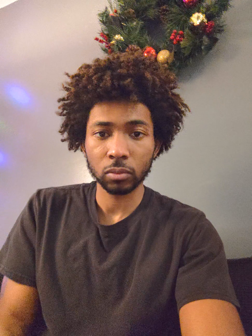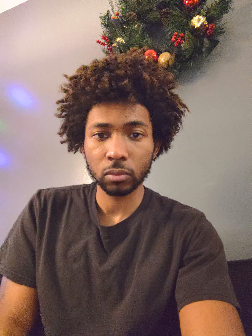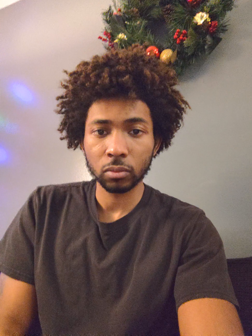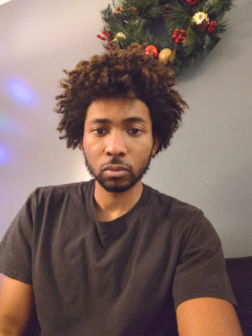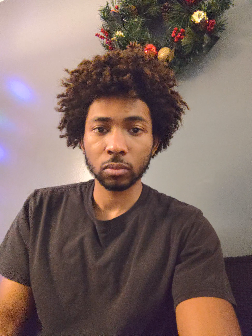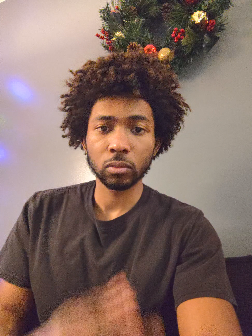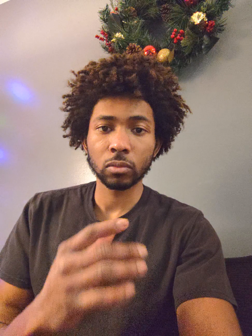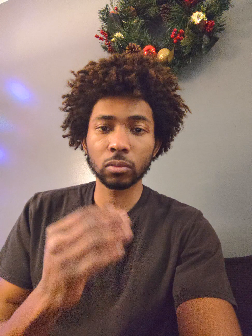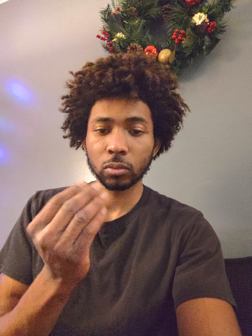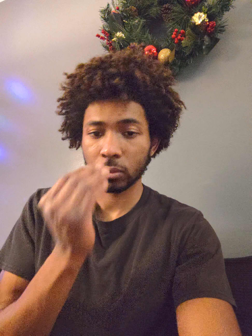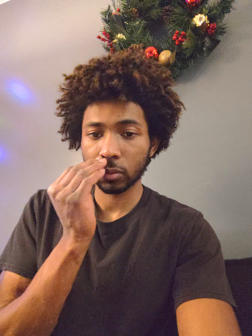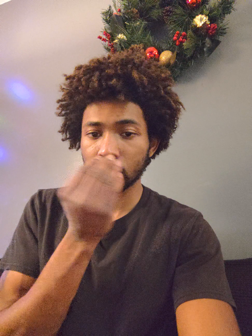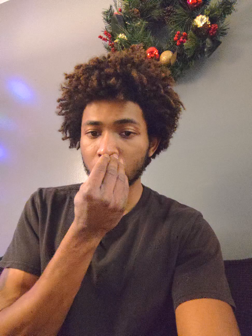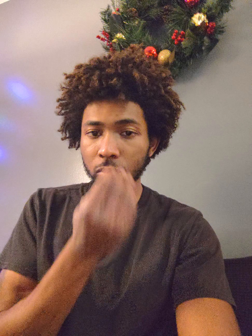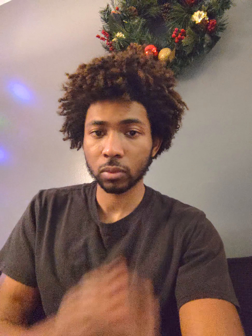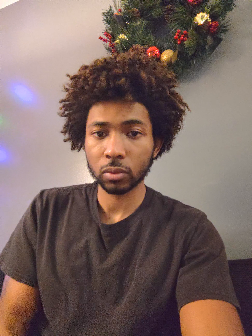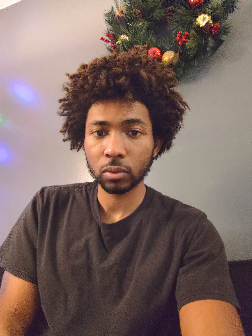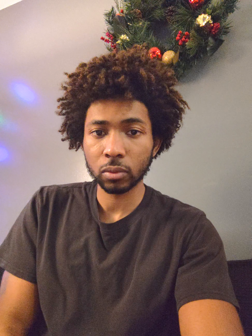flower